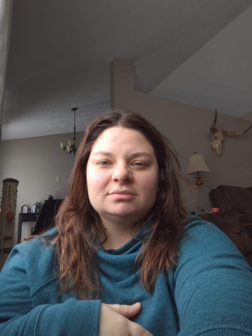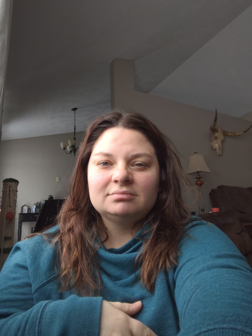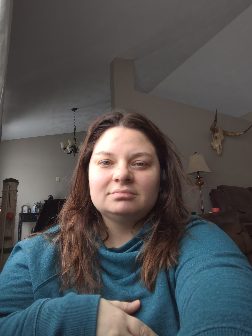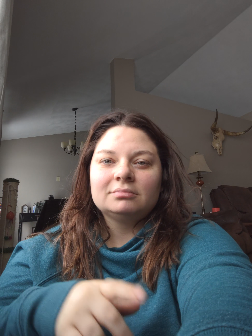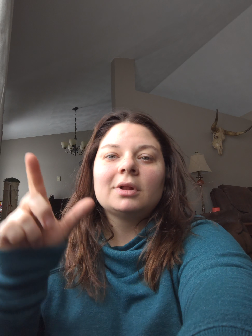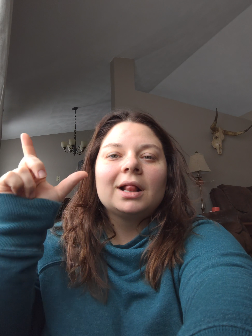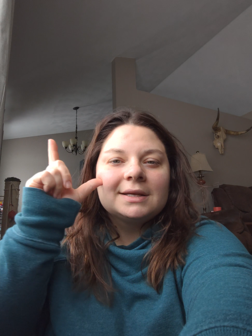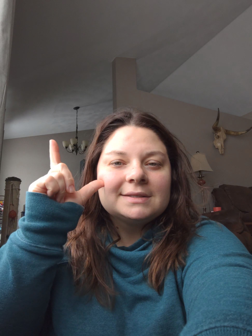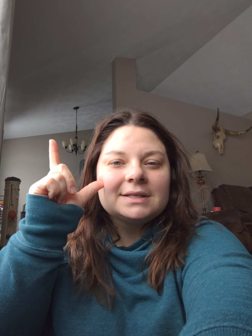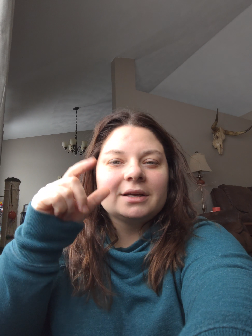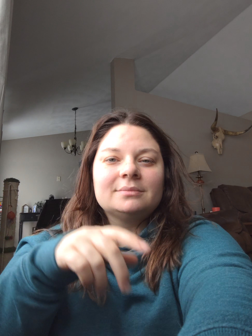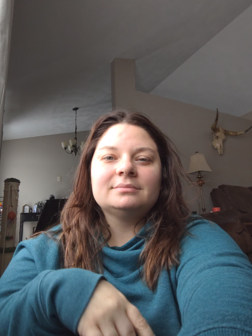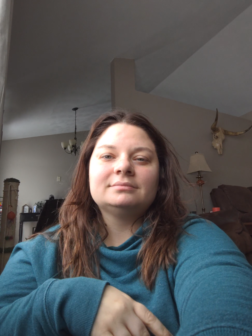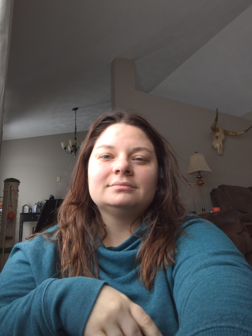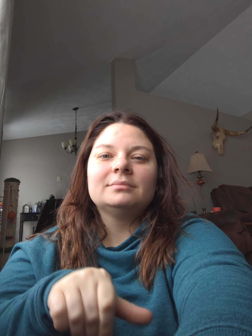listen